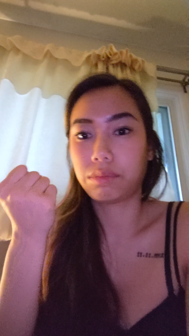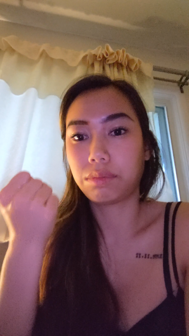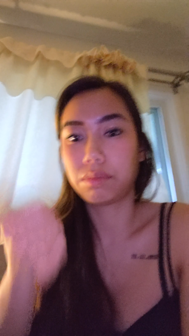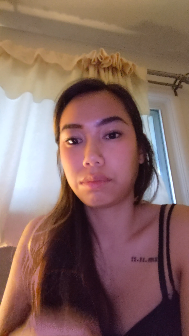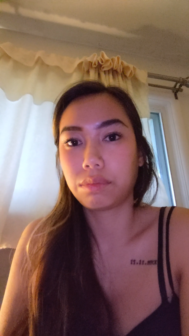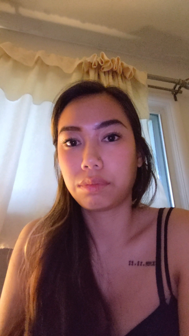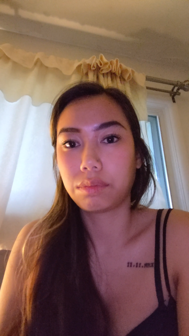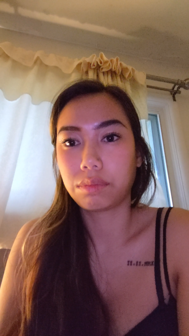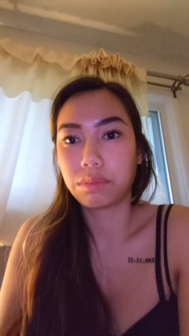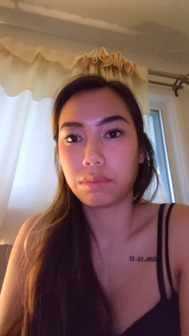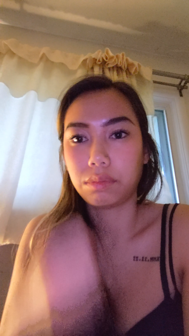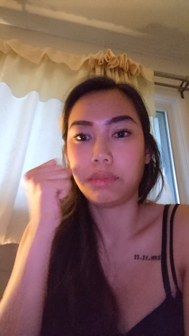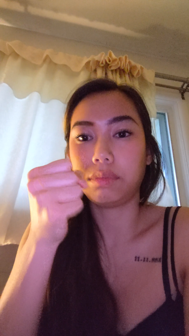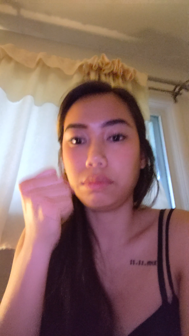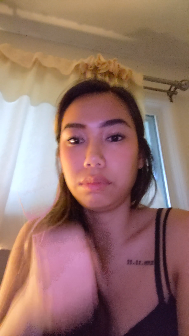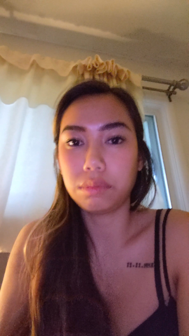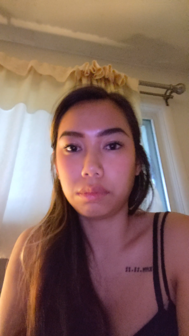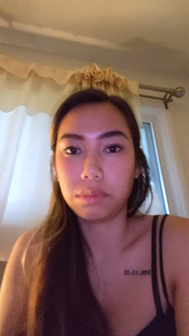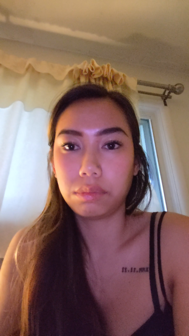hit